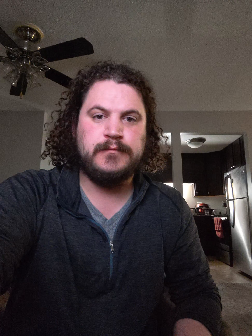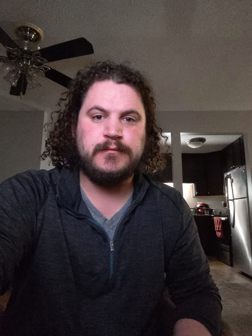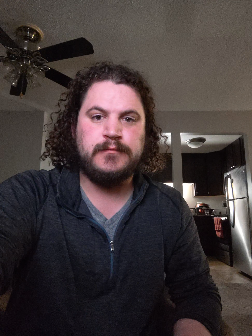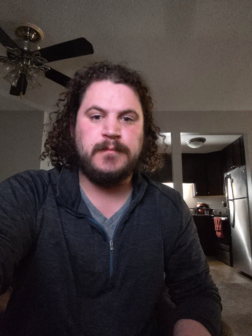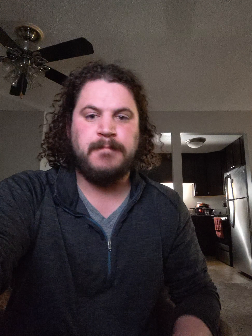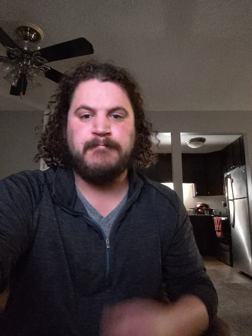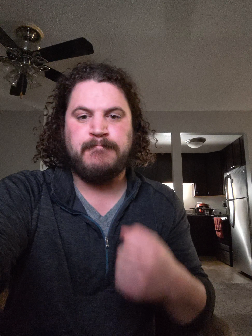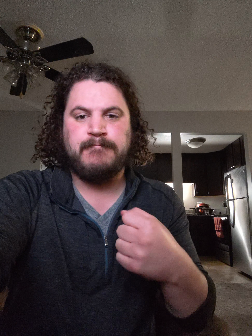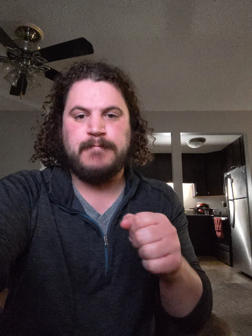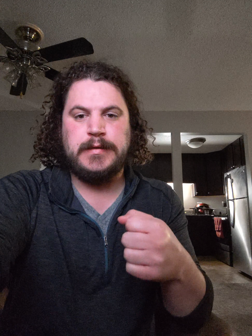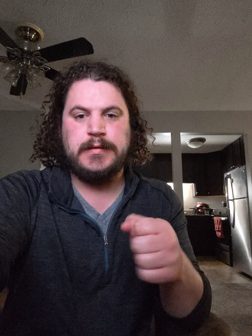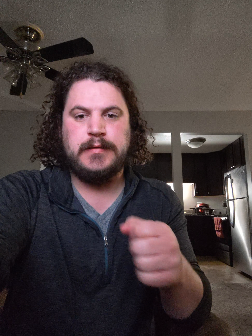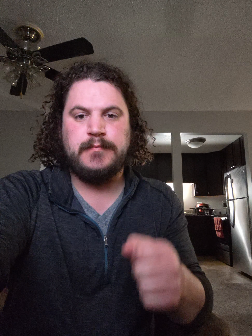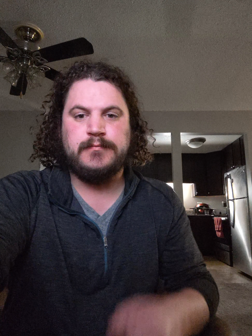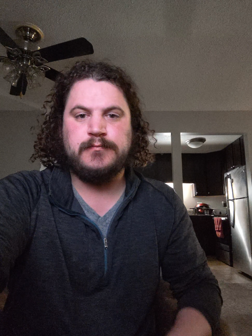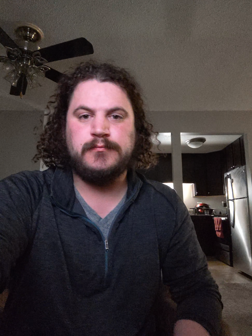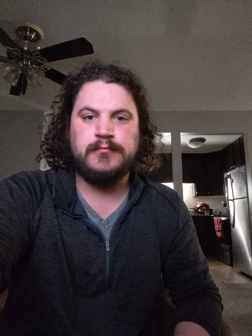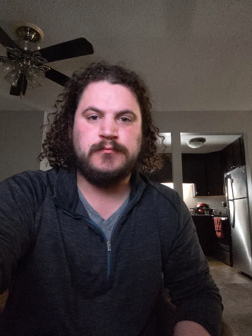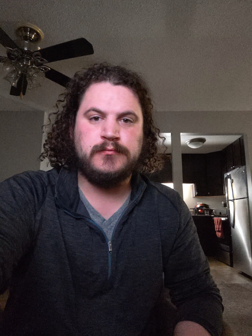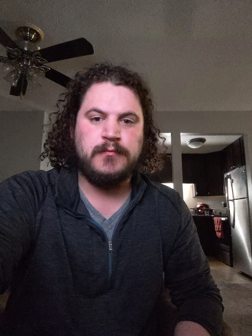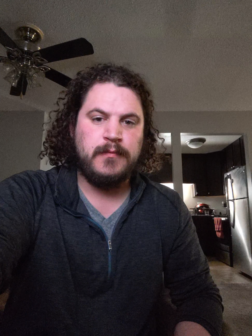make